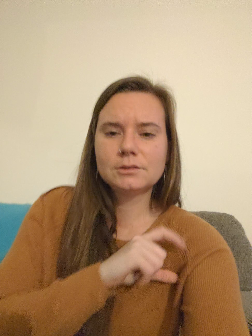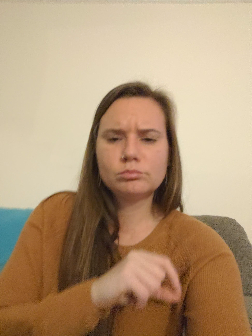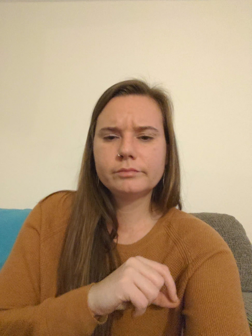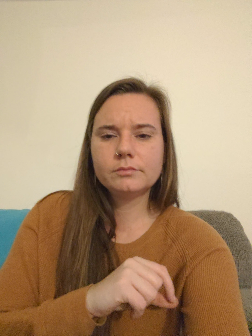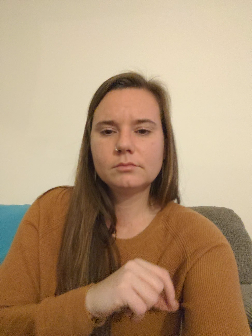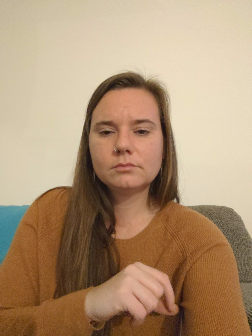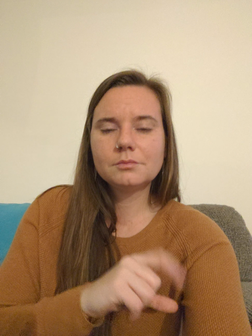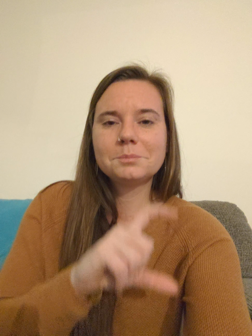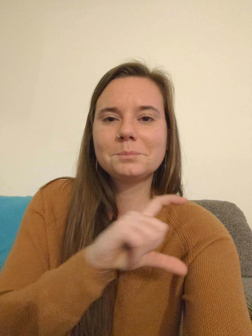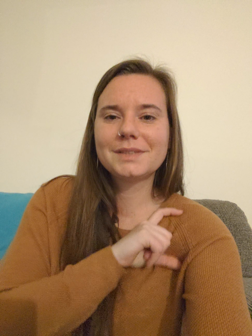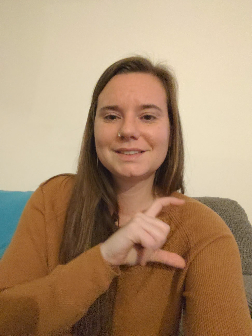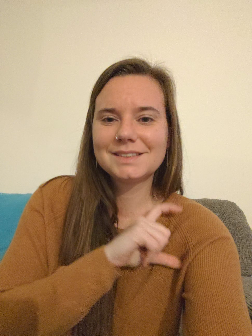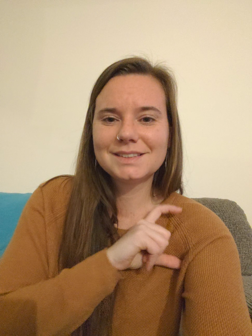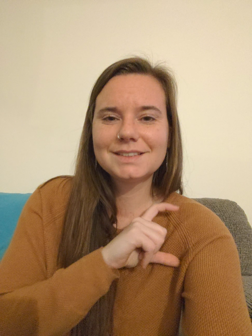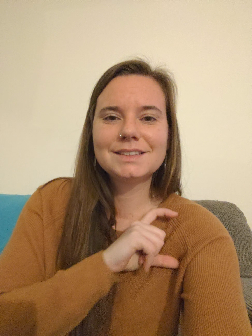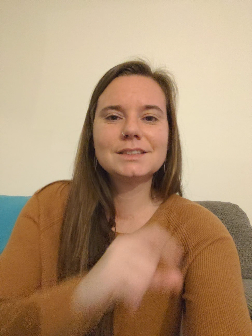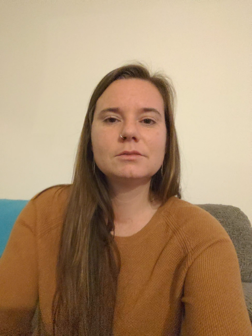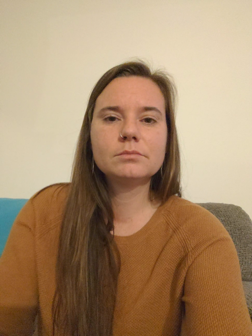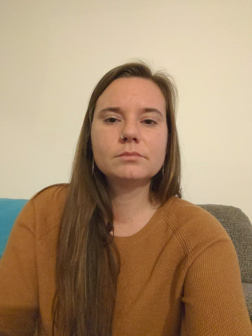police